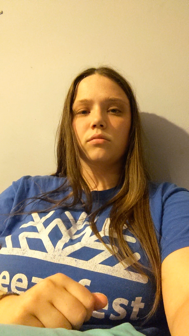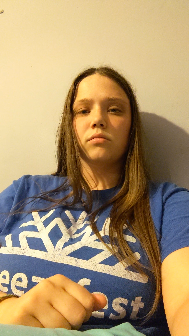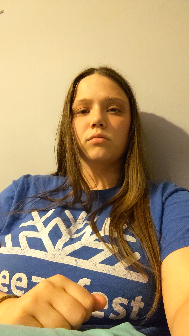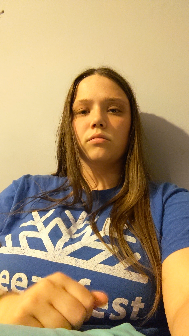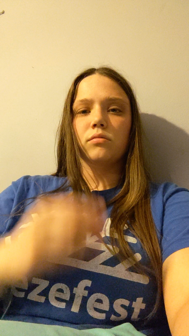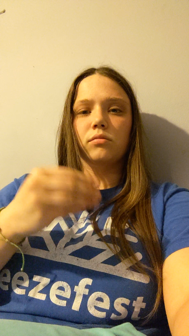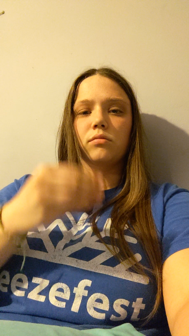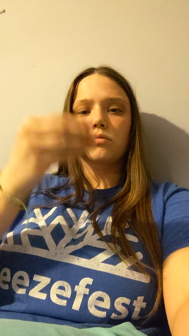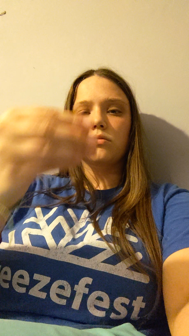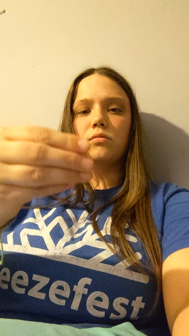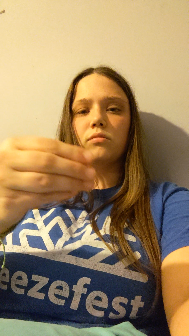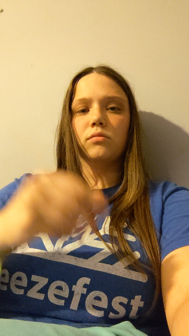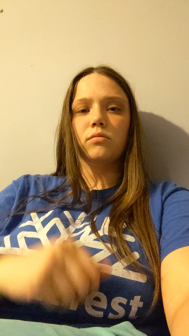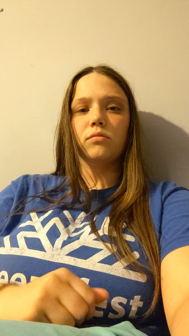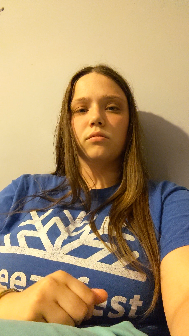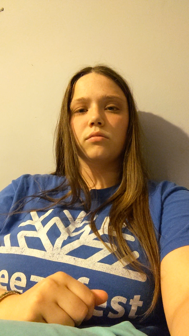buy